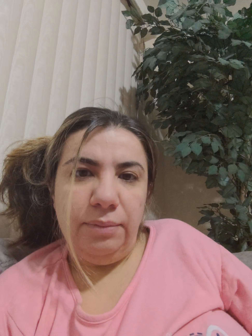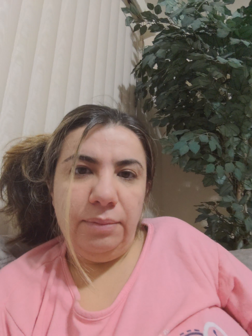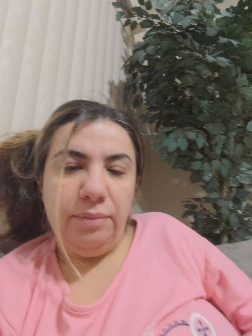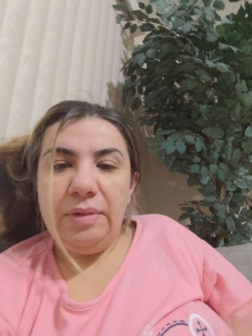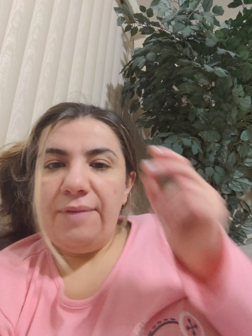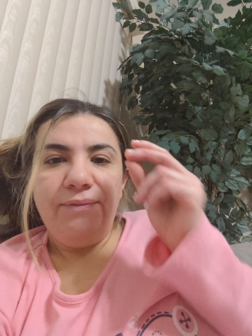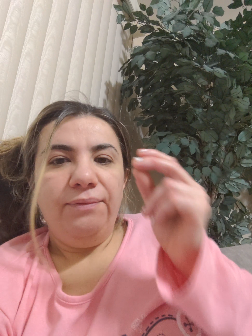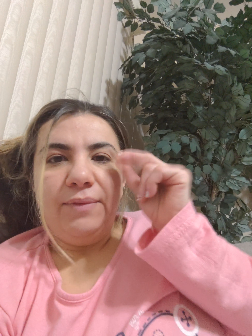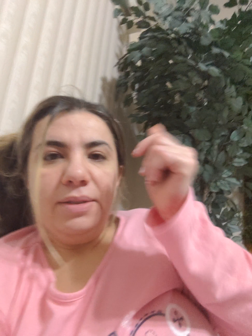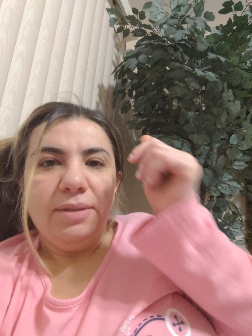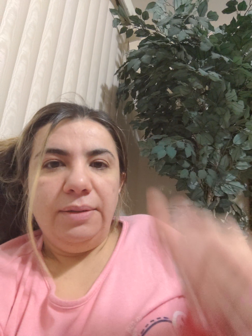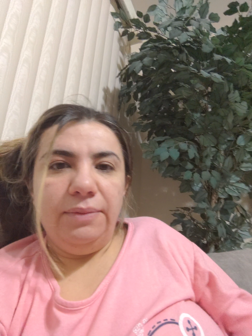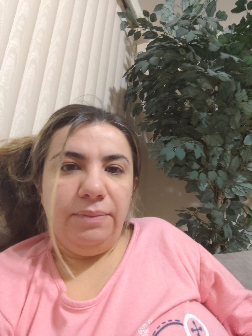fast